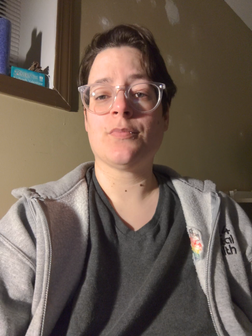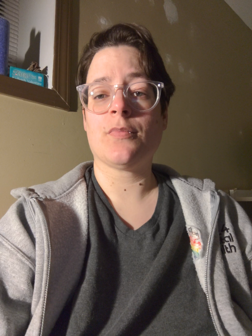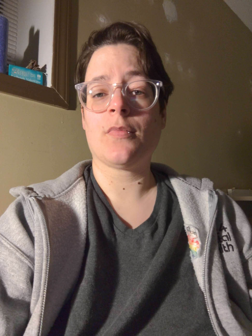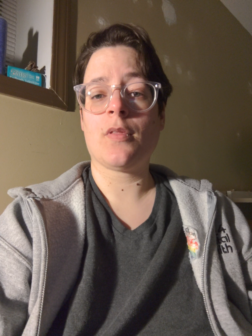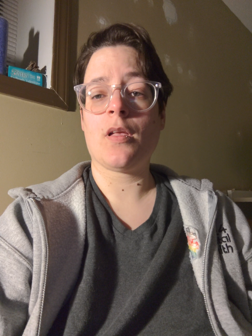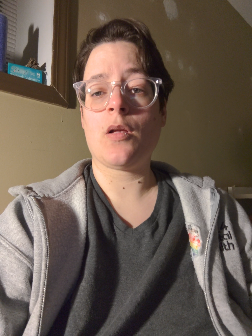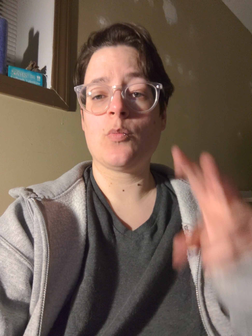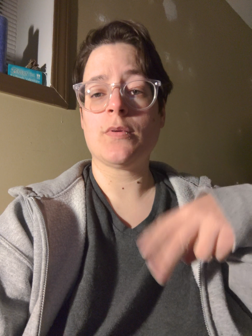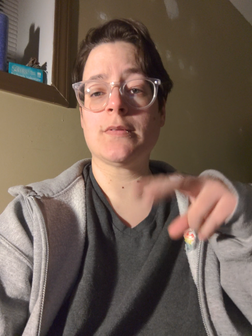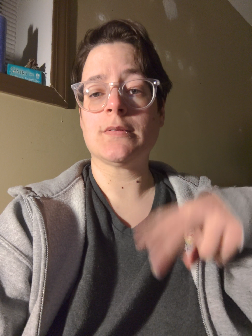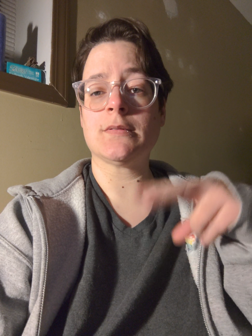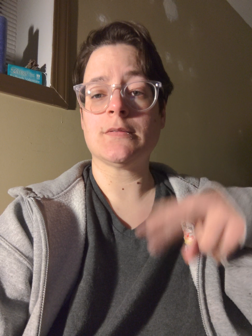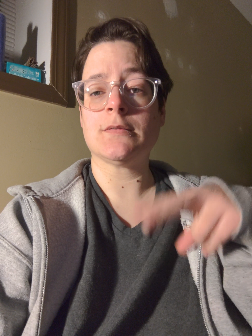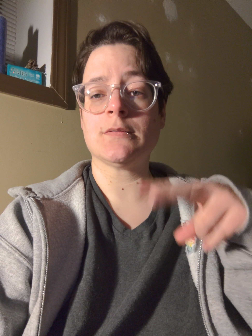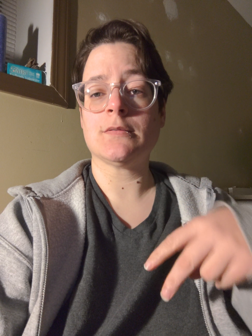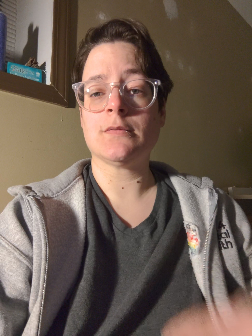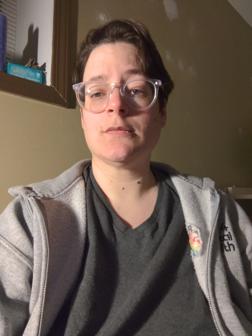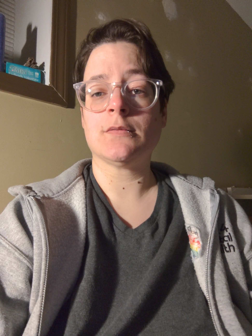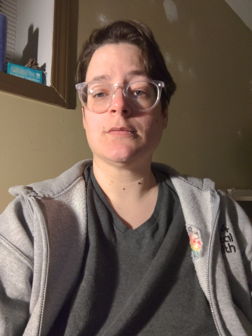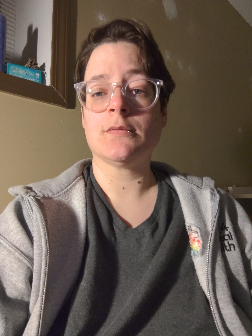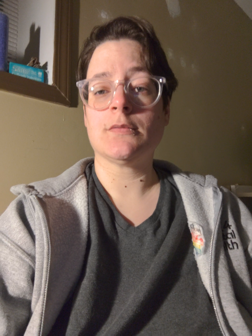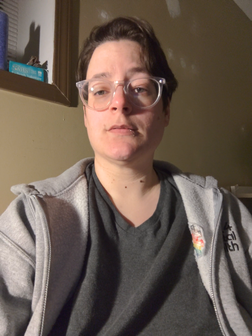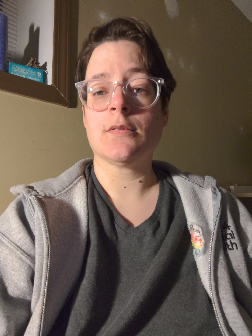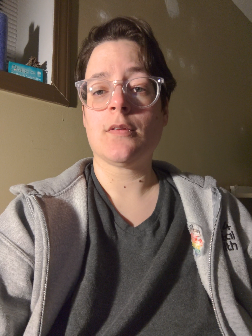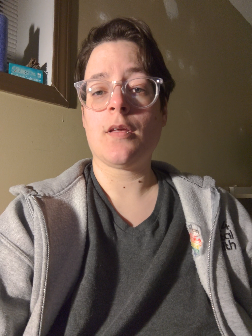read